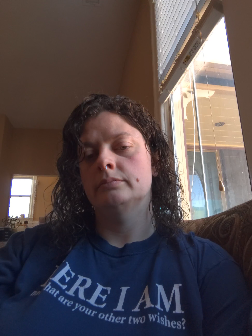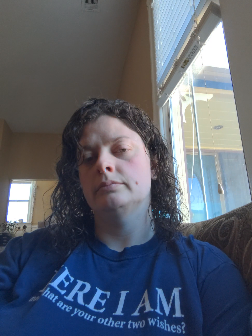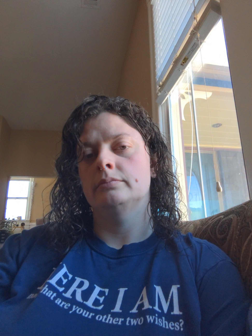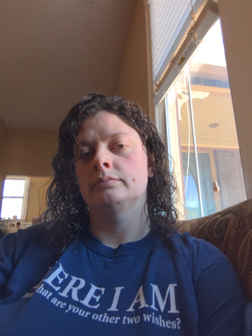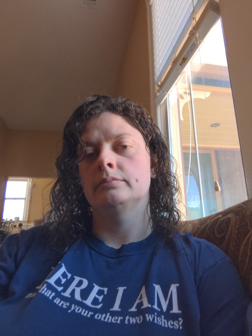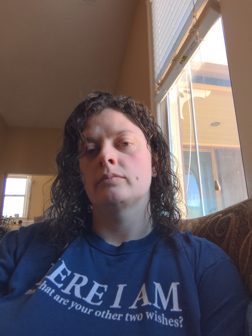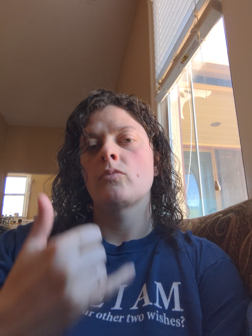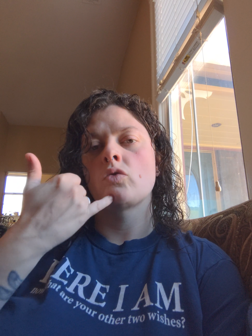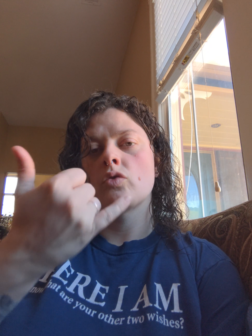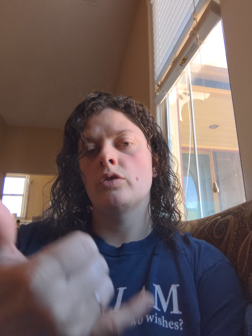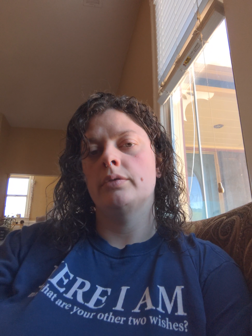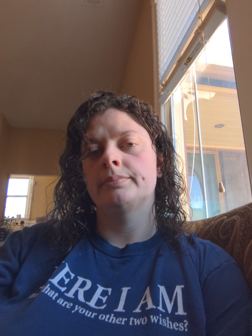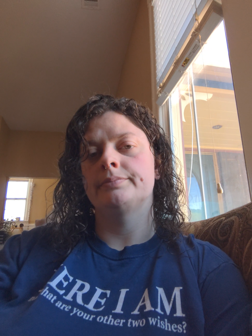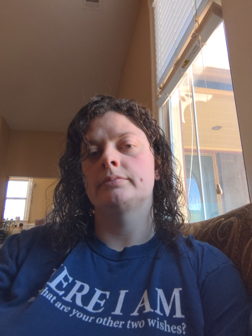call on the phone